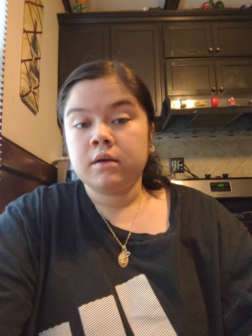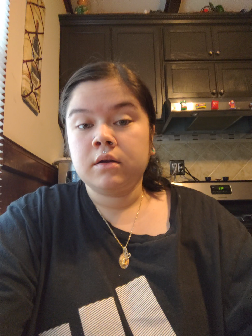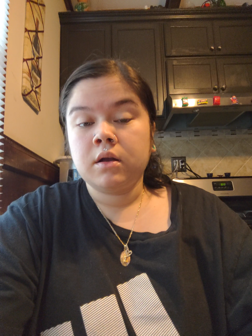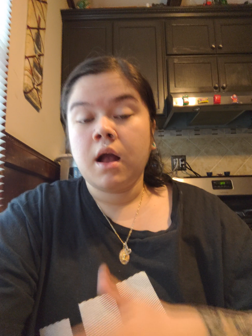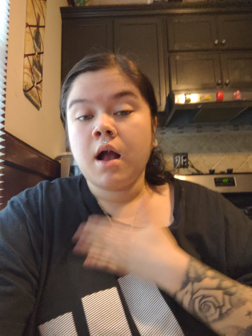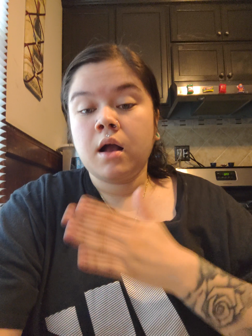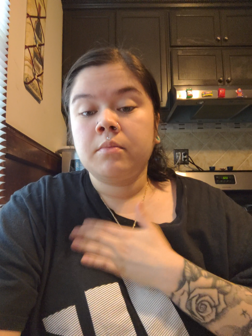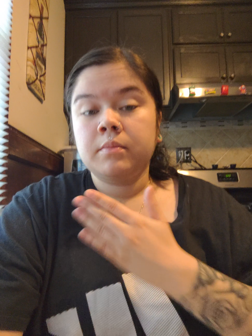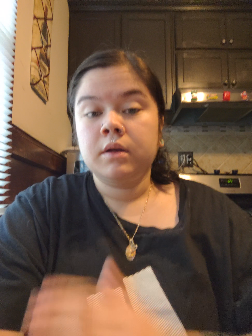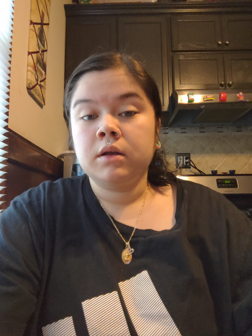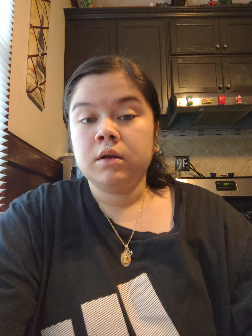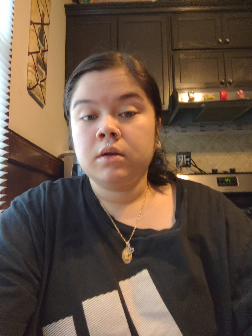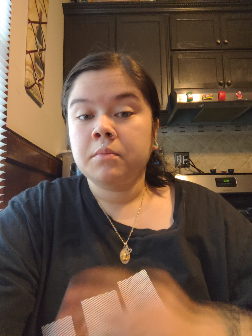happy